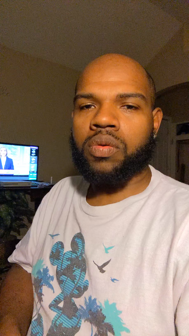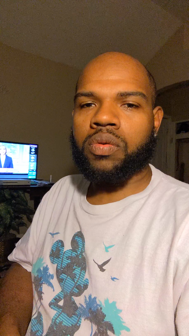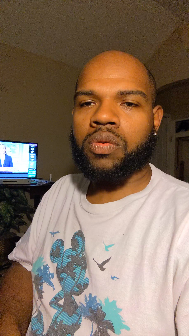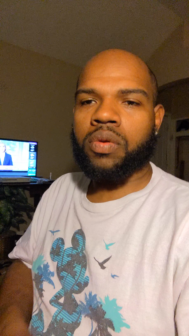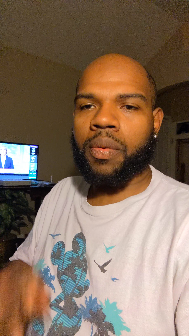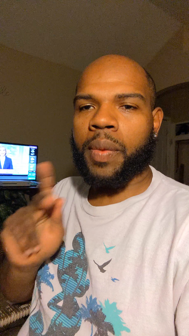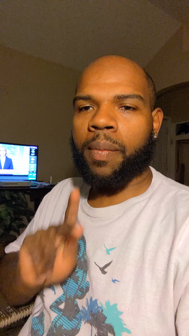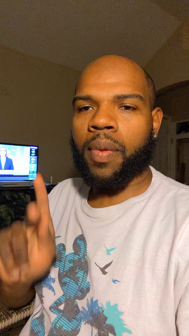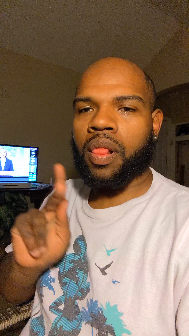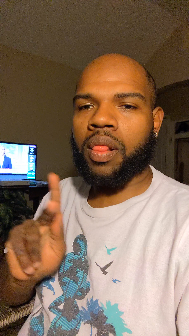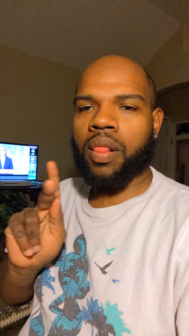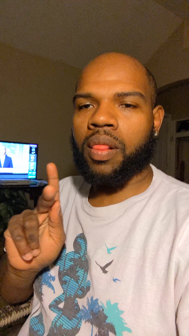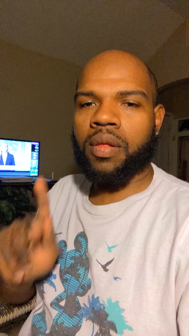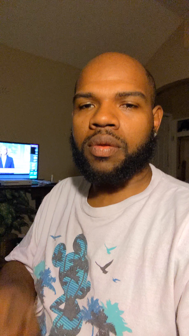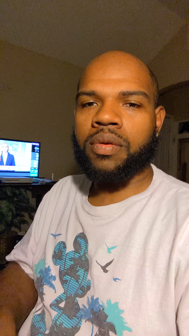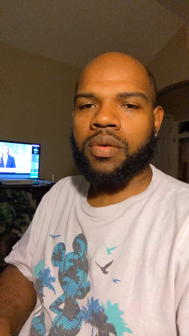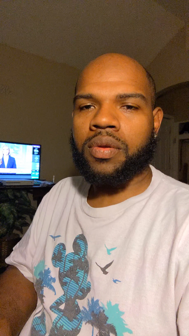people